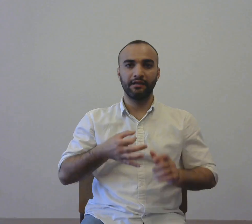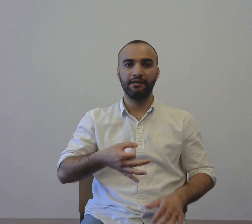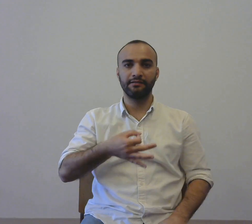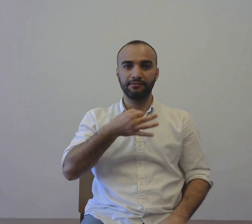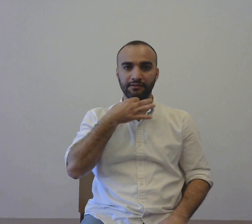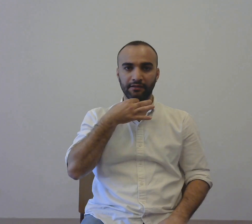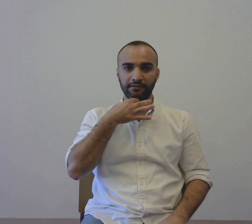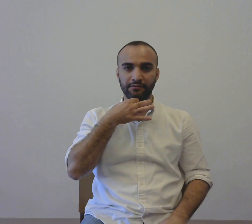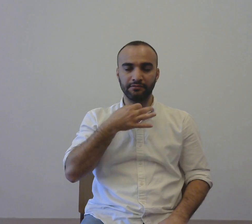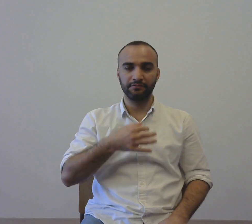xoşu gəlmək